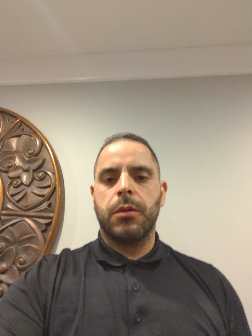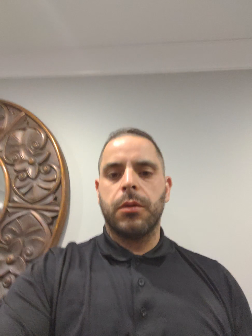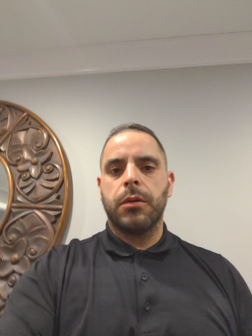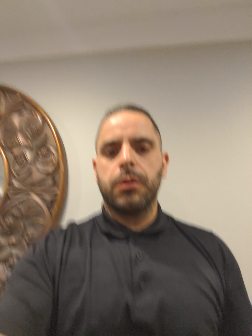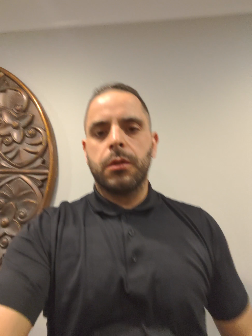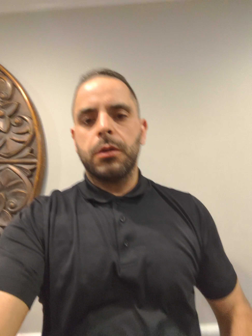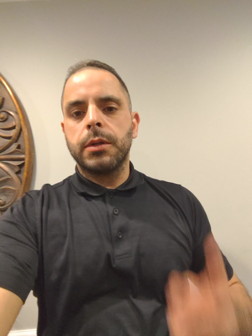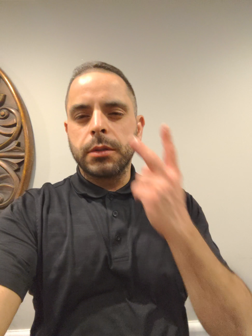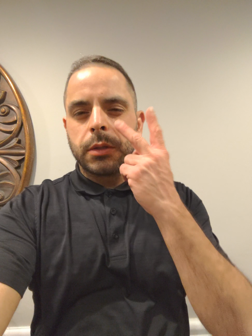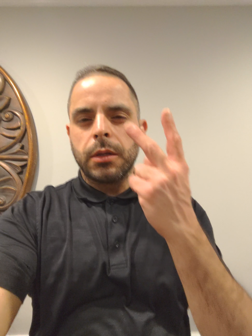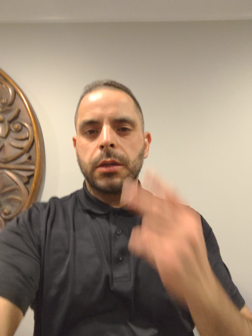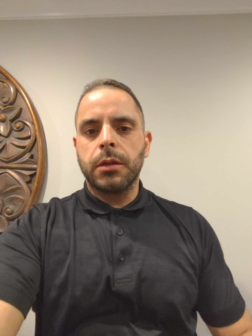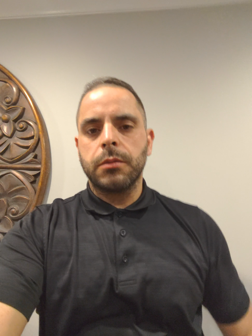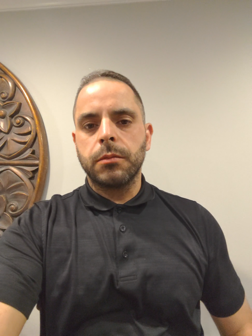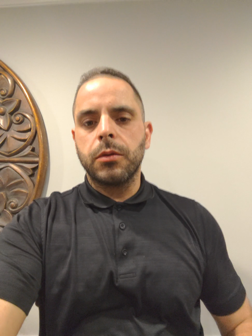see